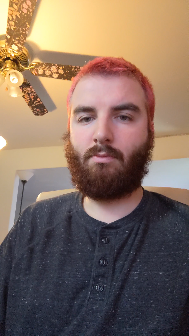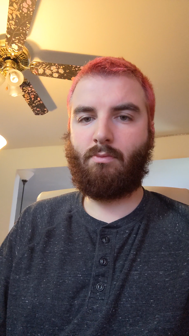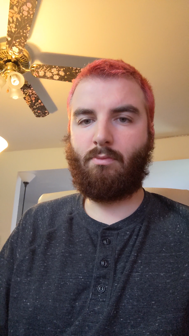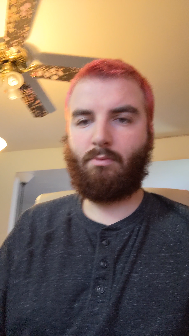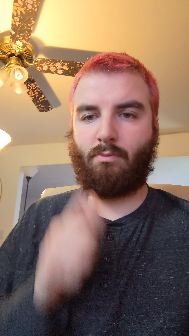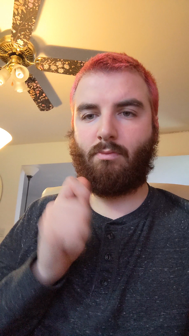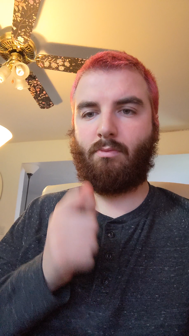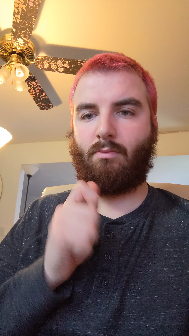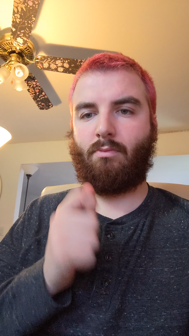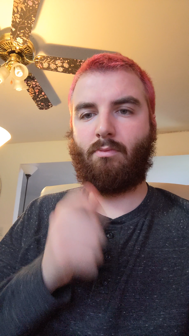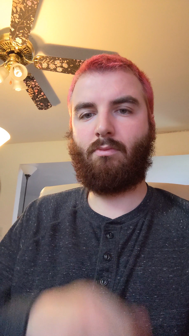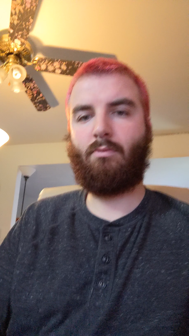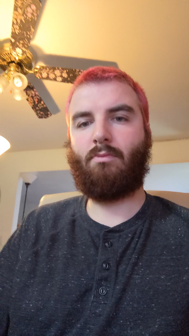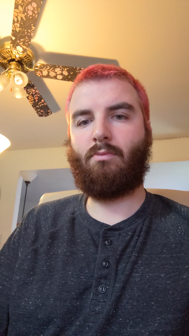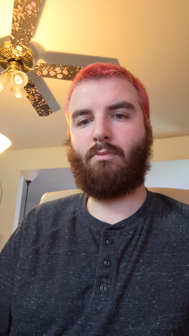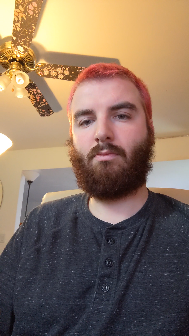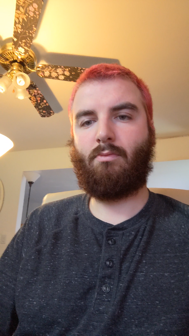hammer